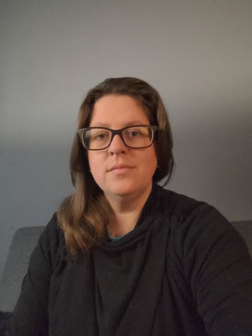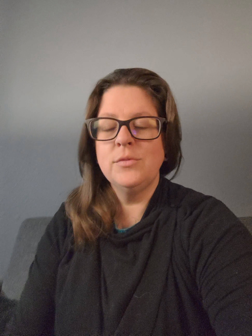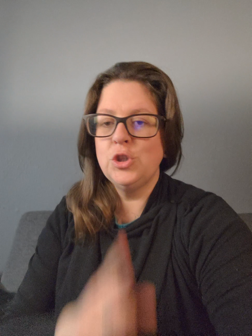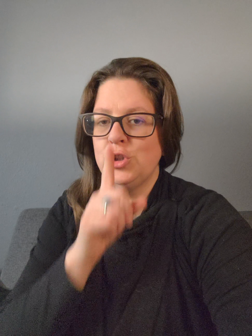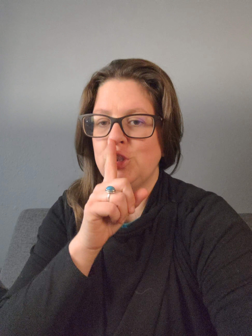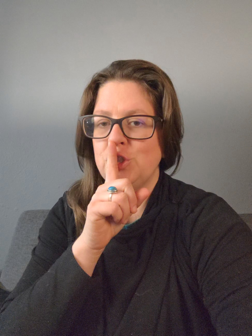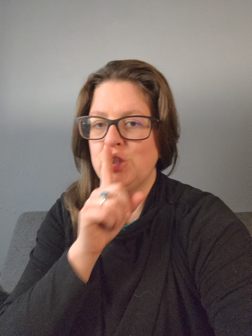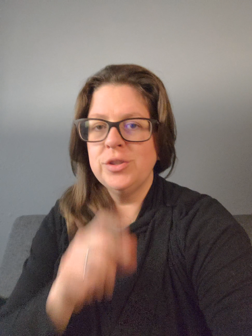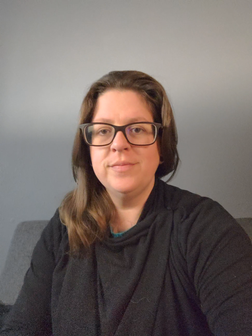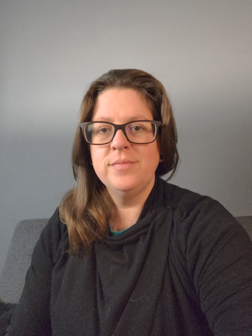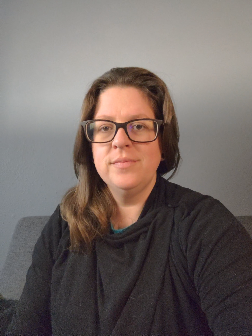shhh